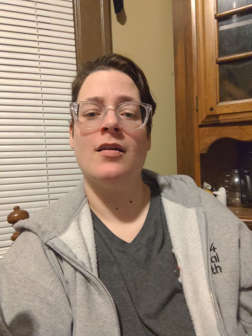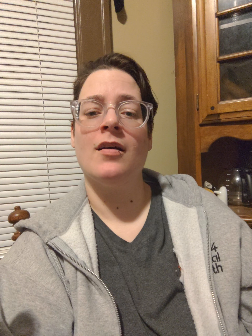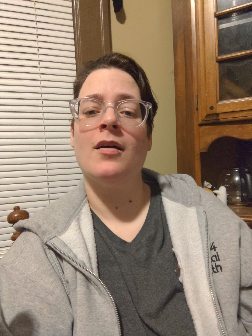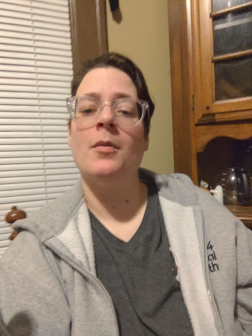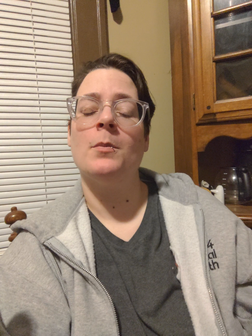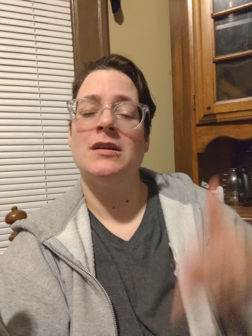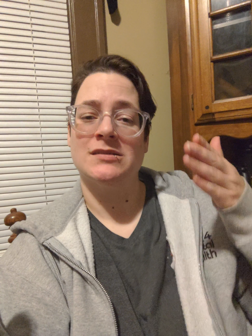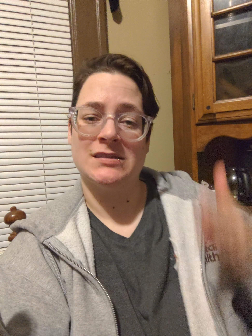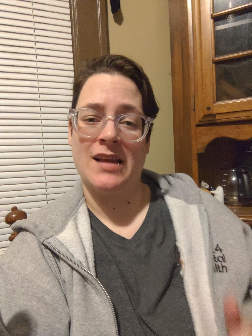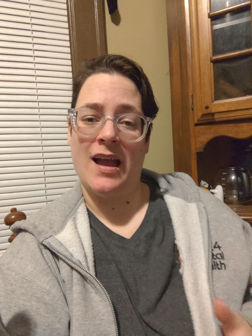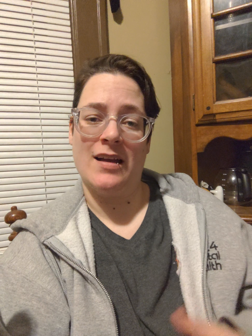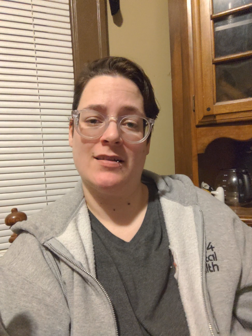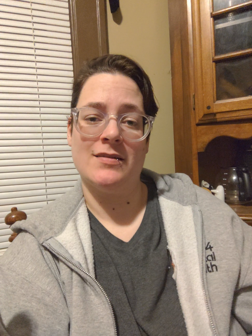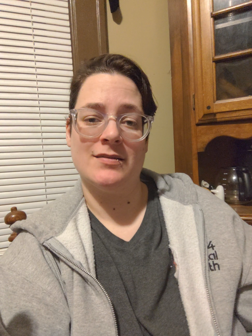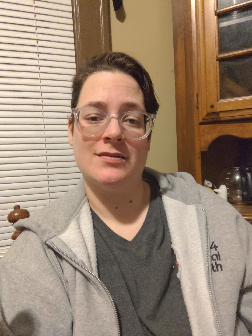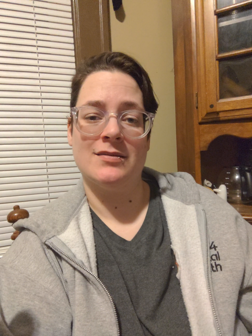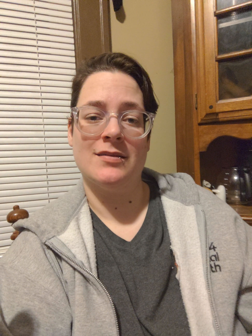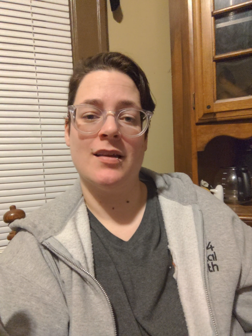beside